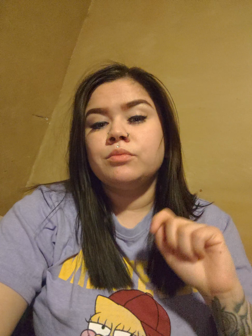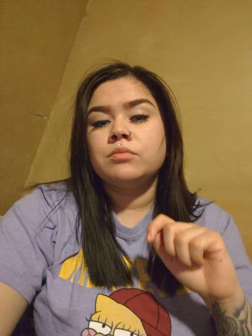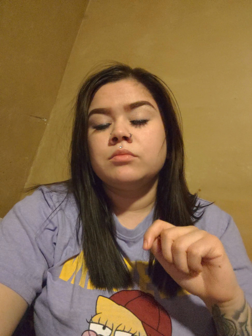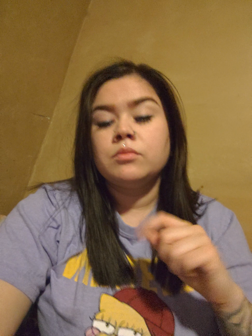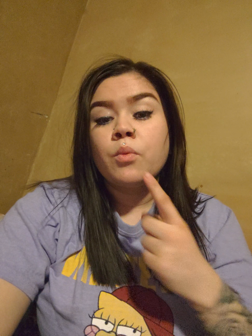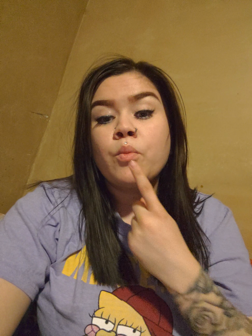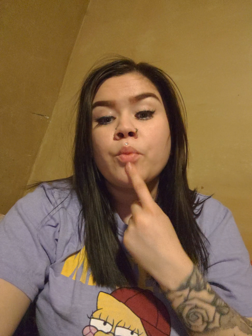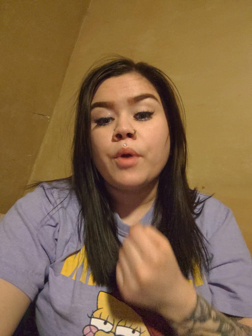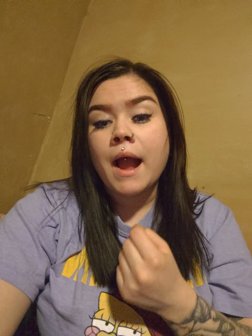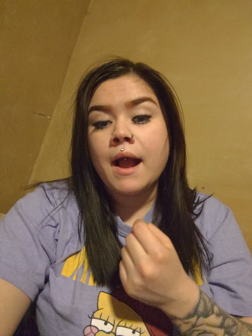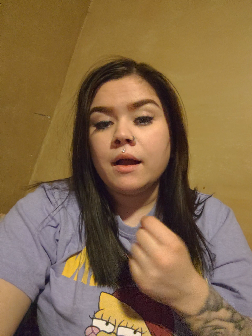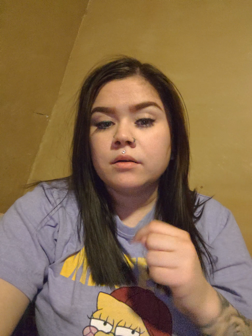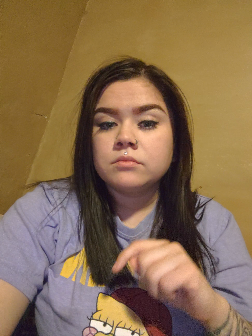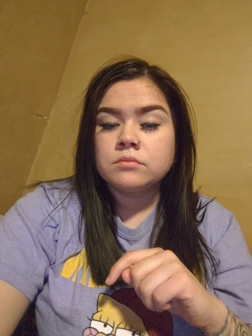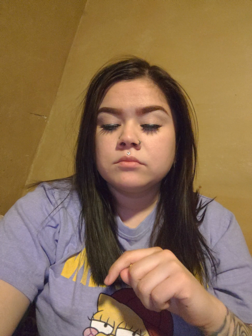red